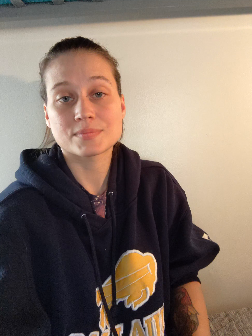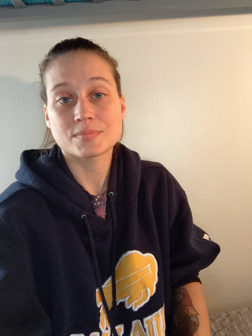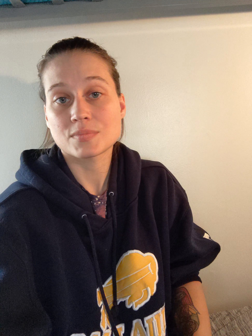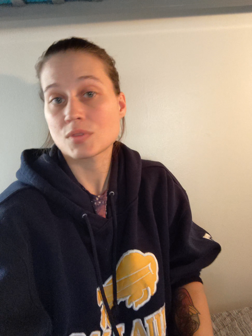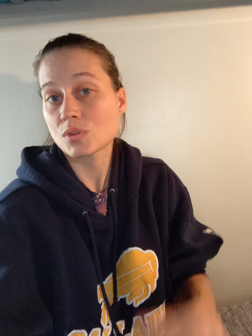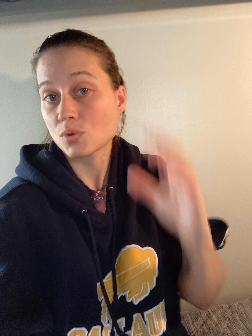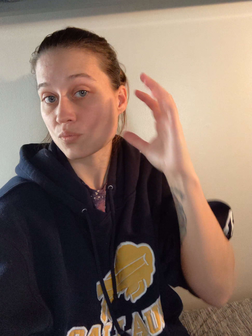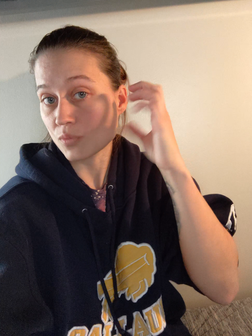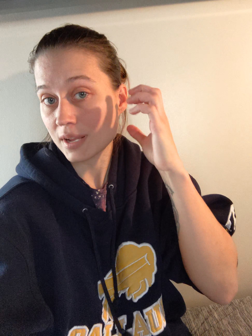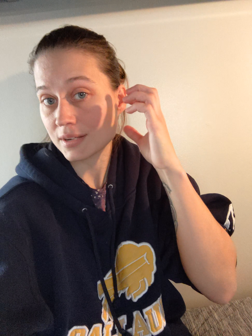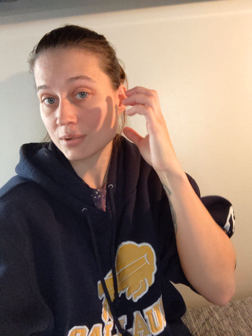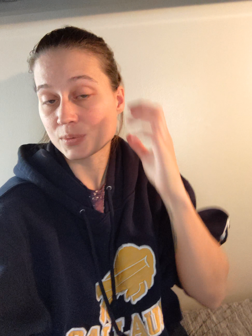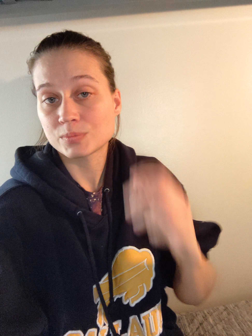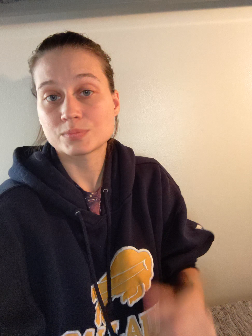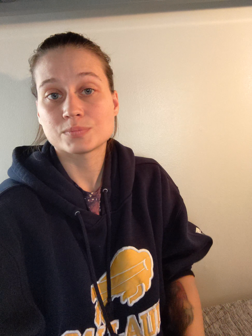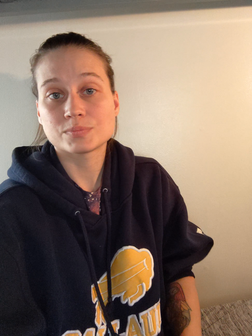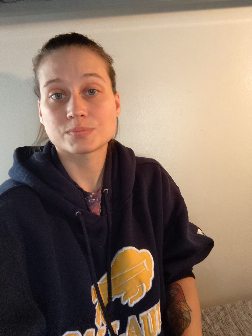radio